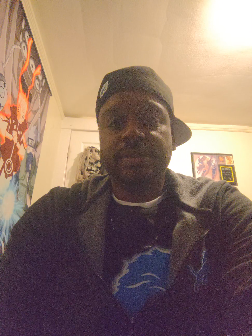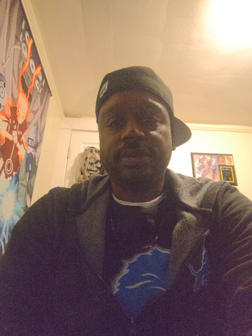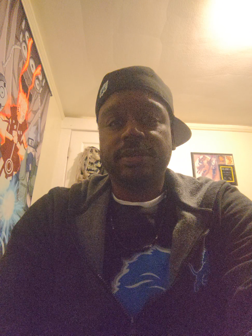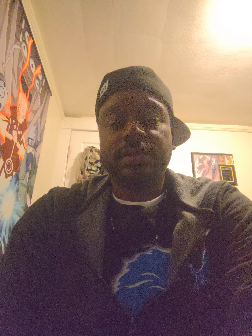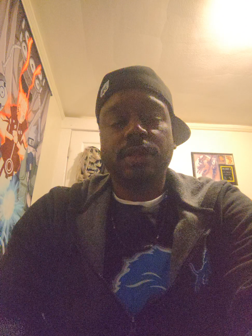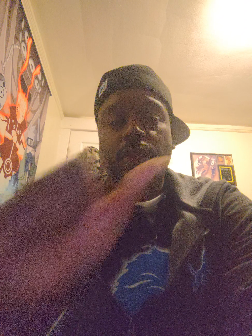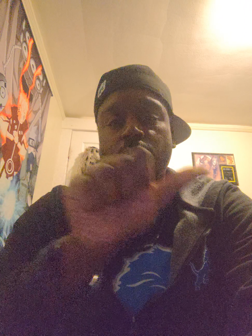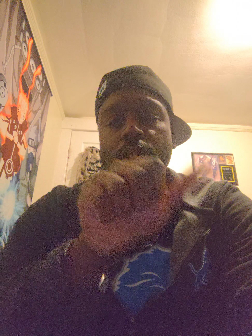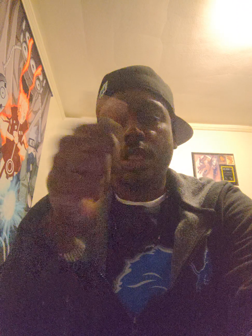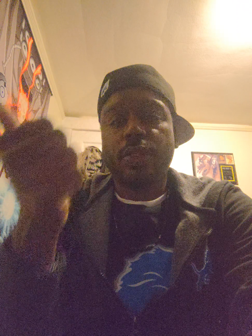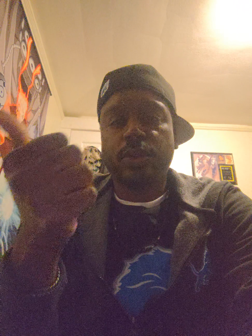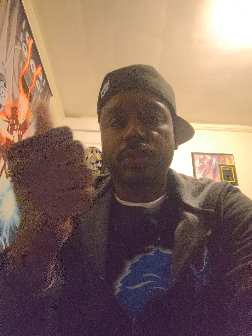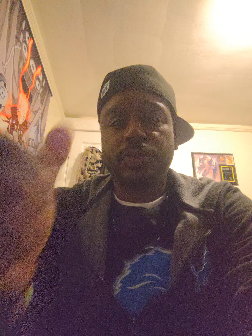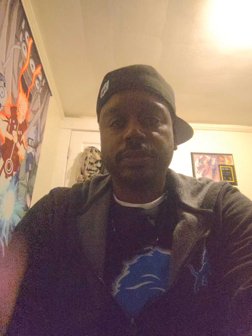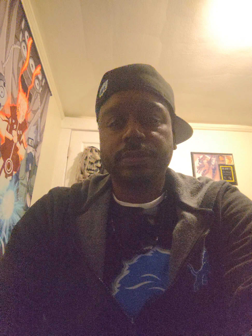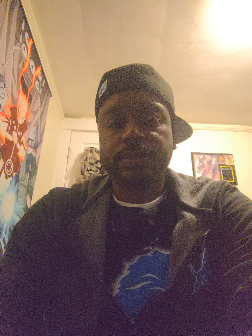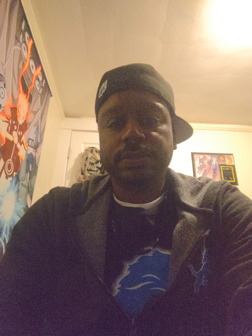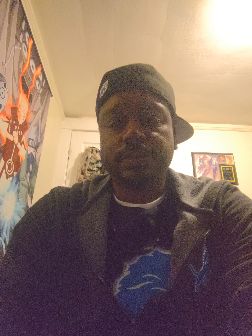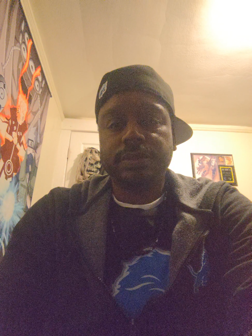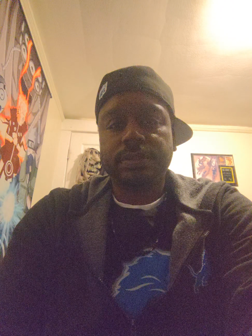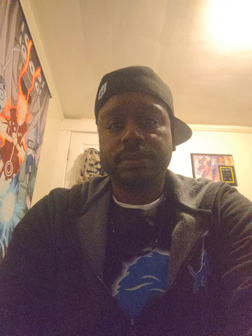another